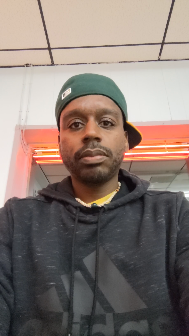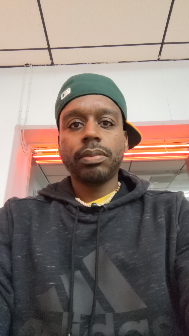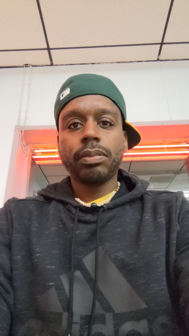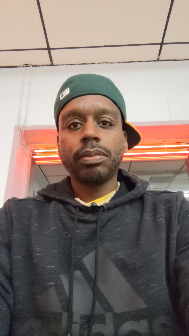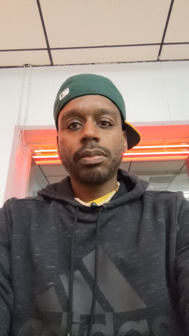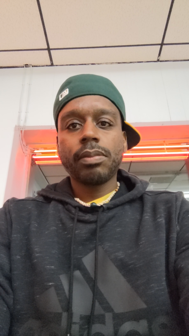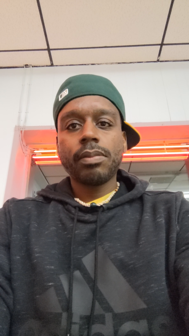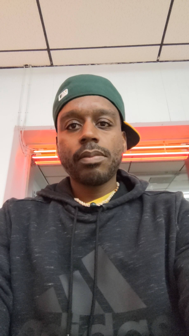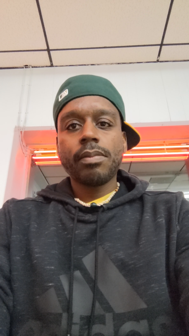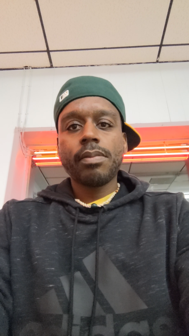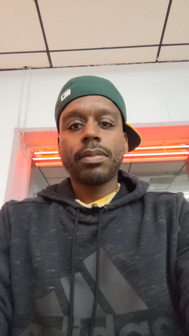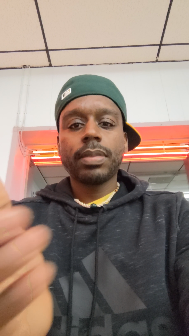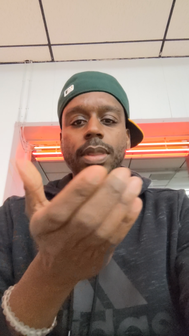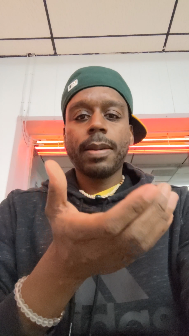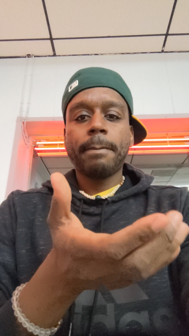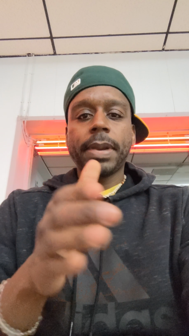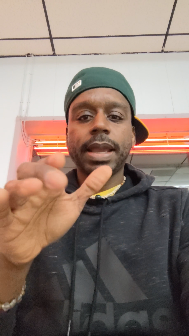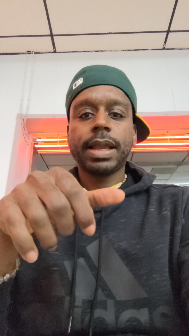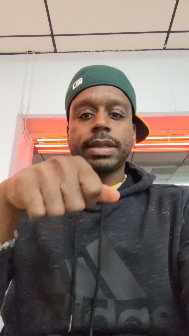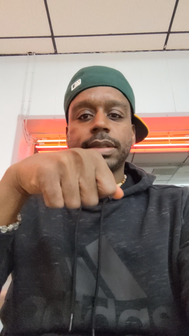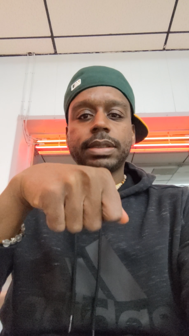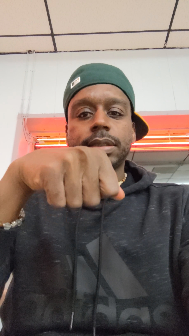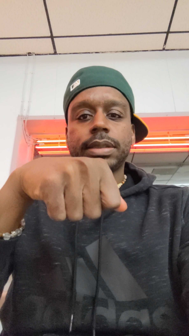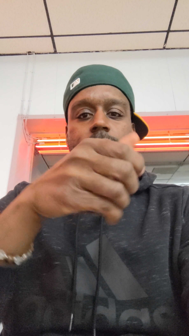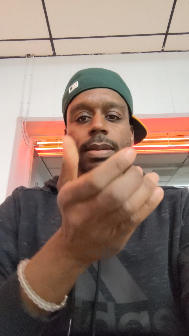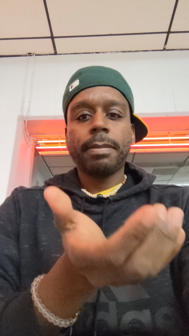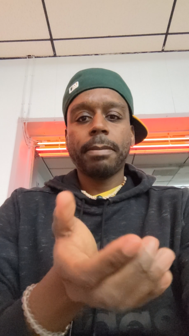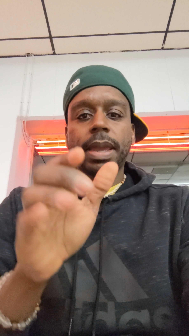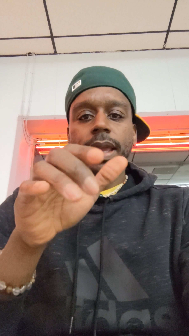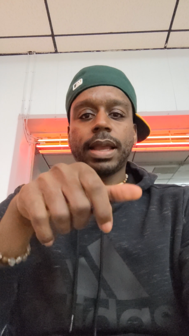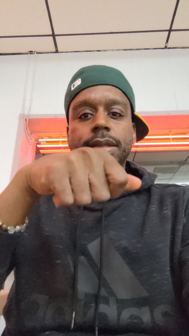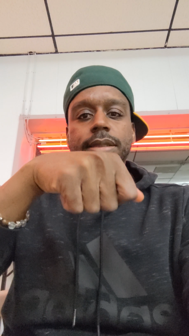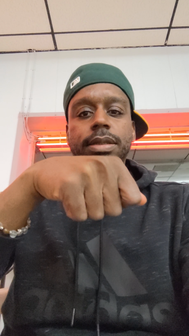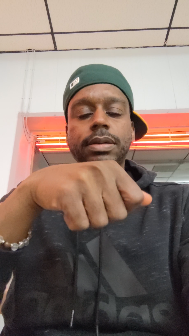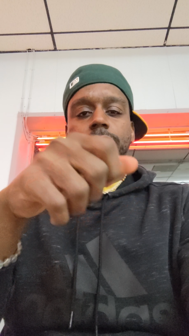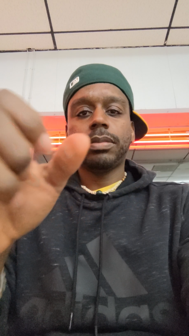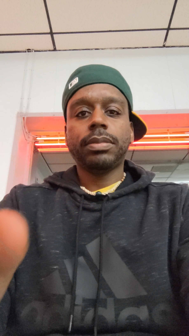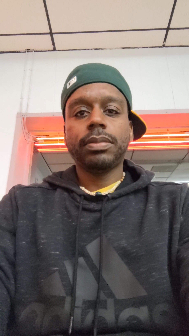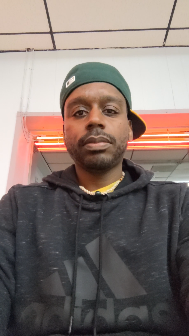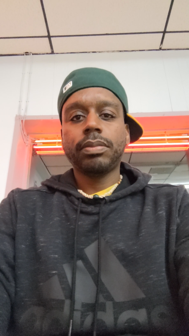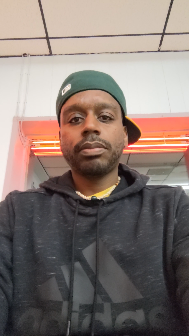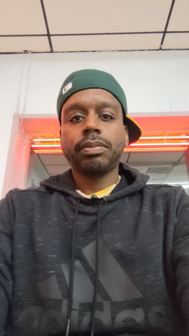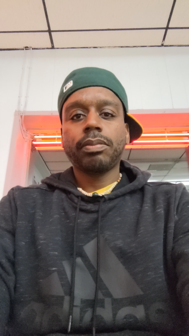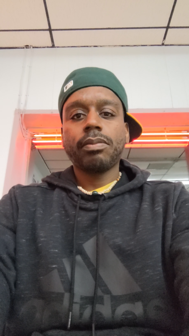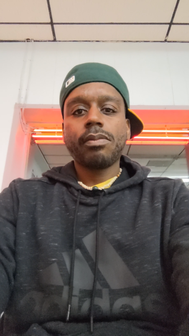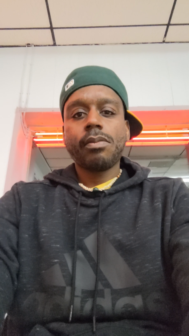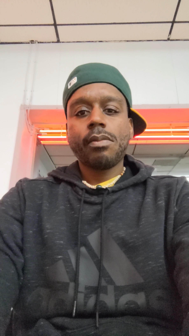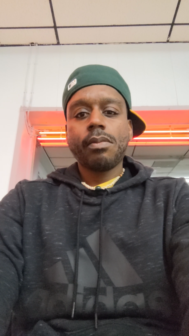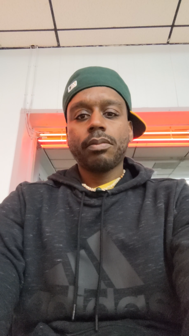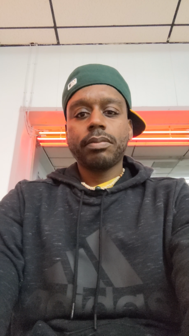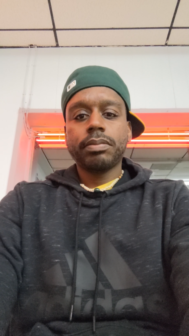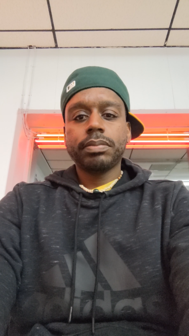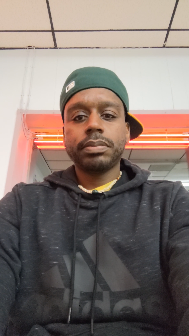basket